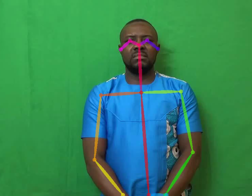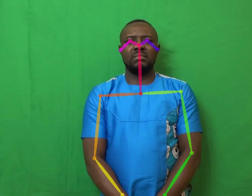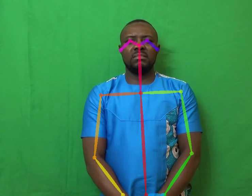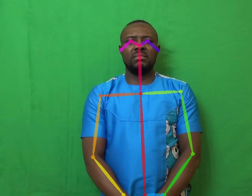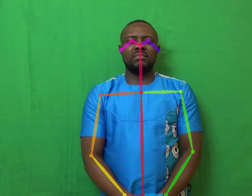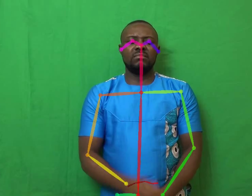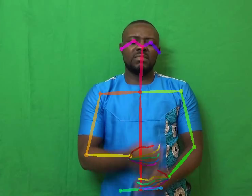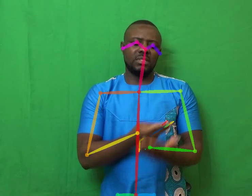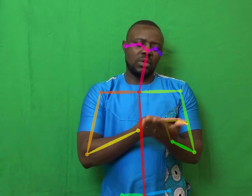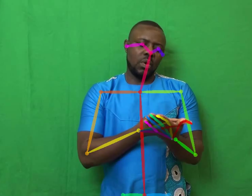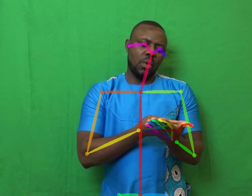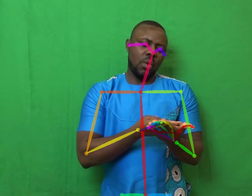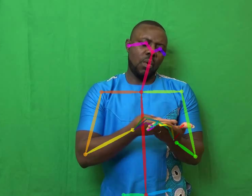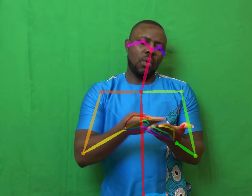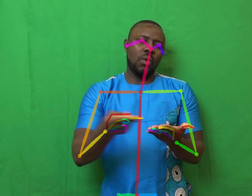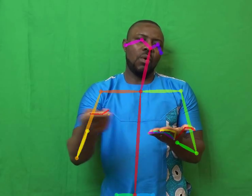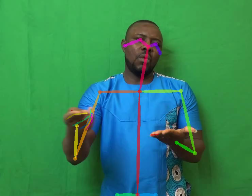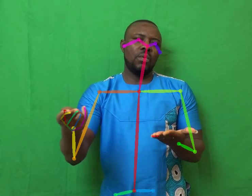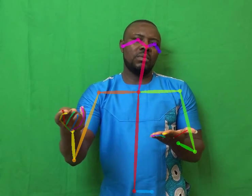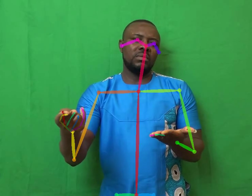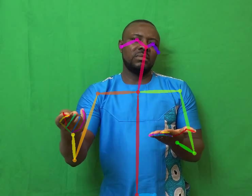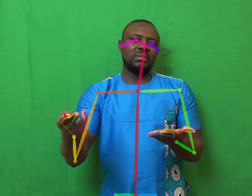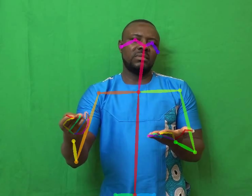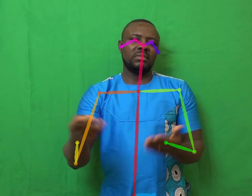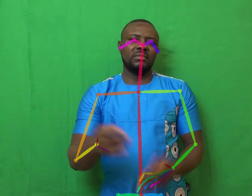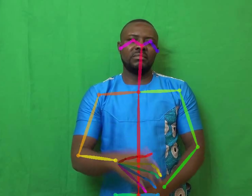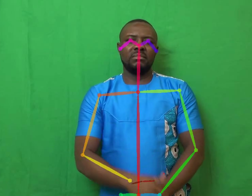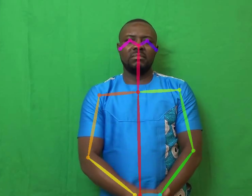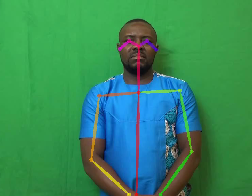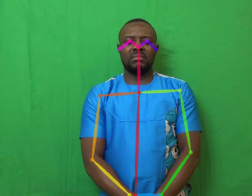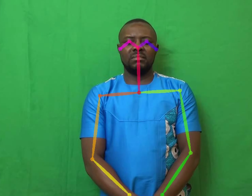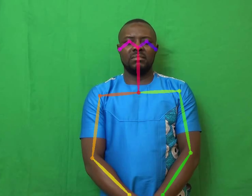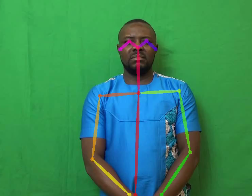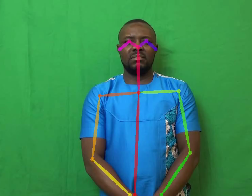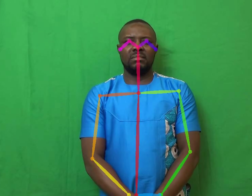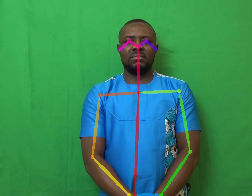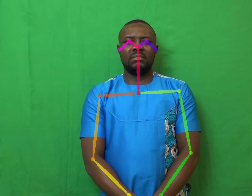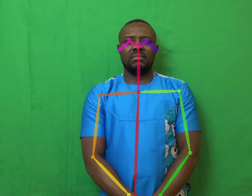holy